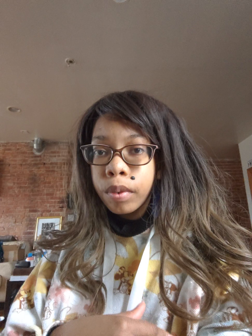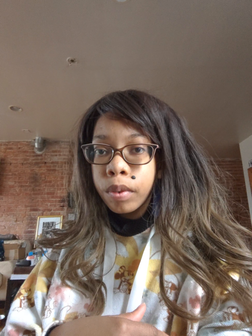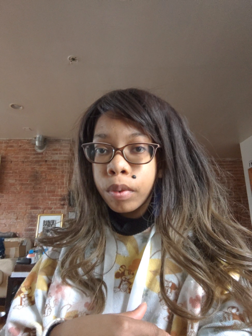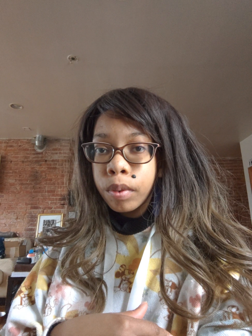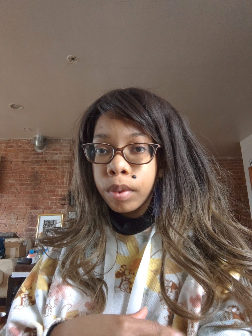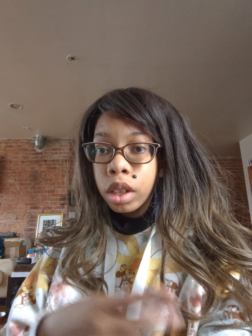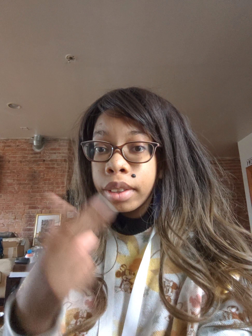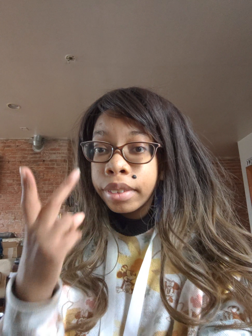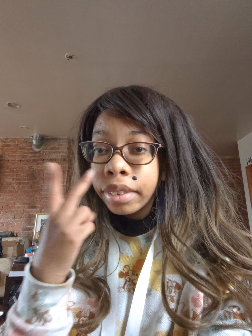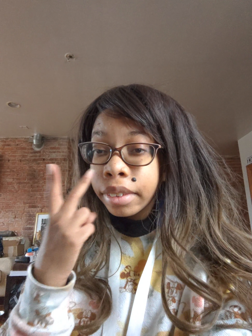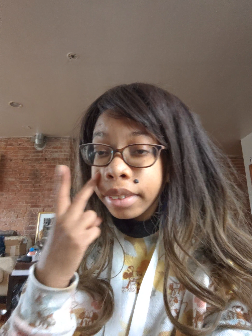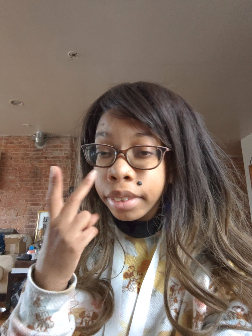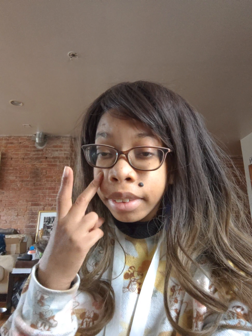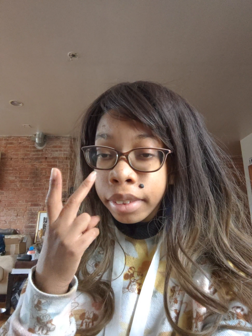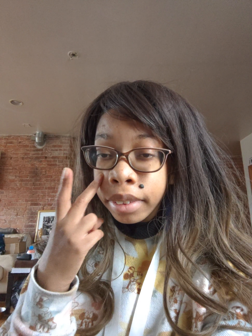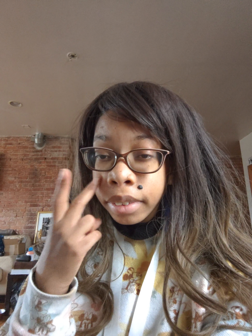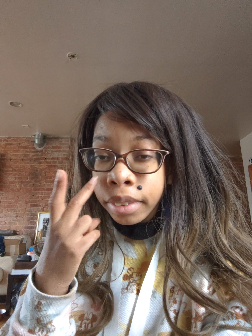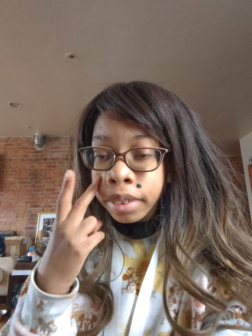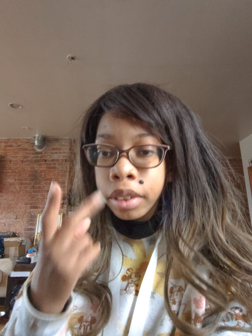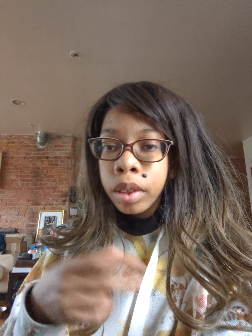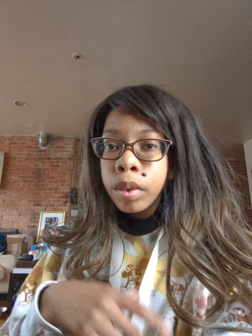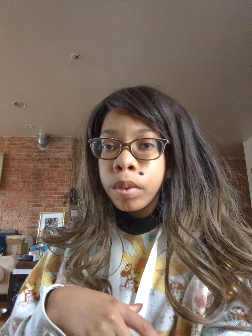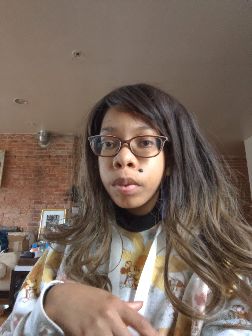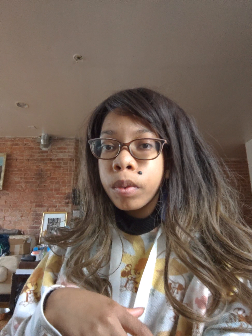see